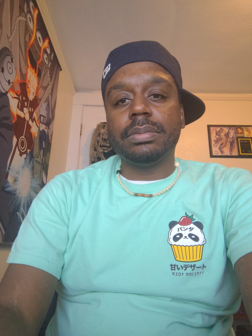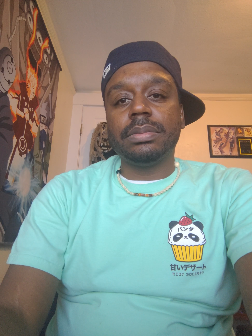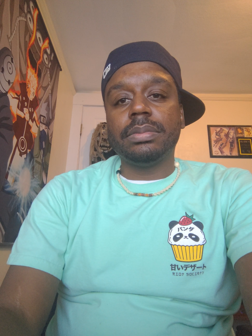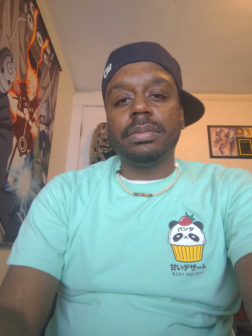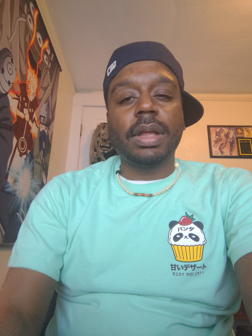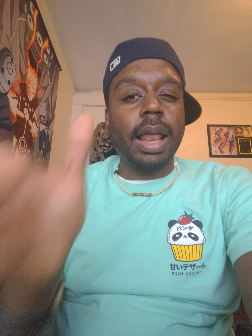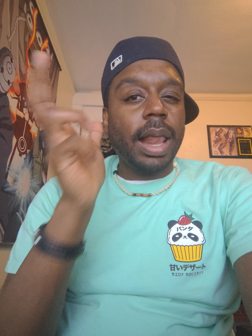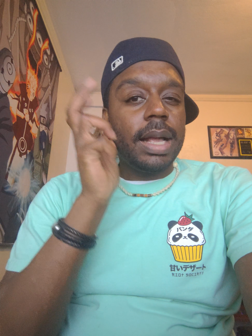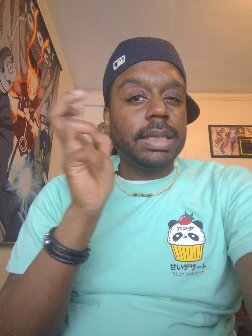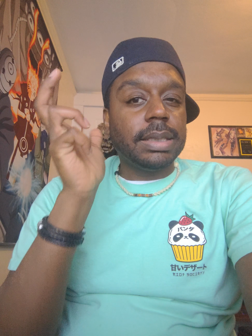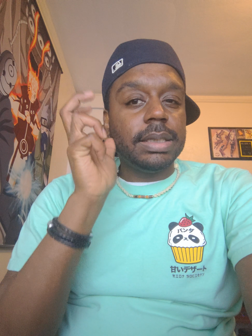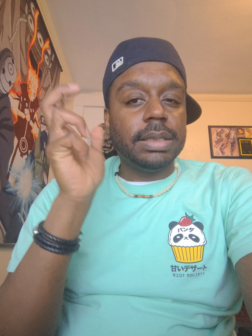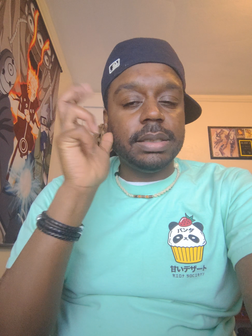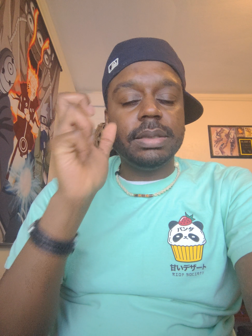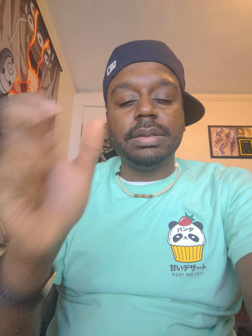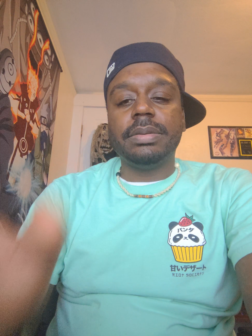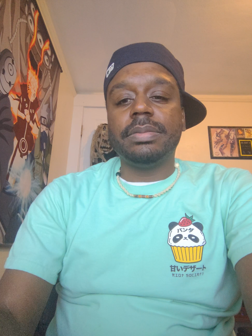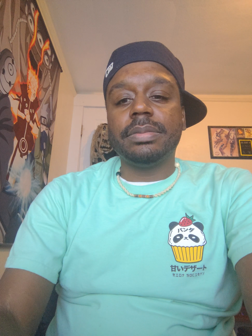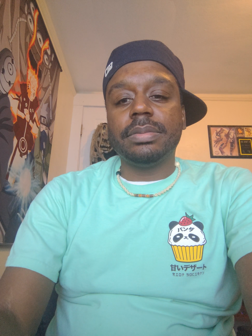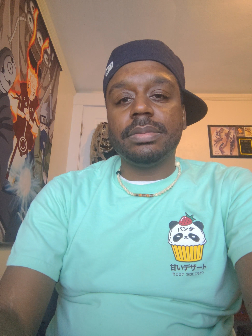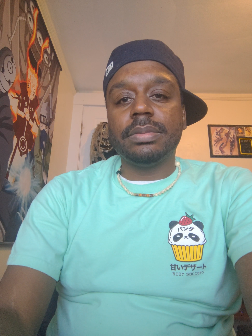listen